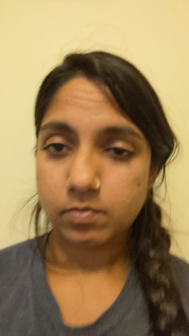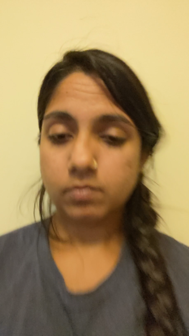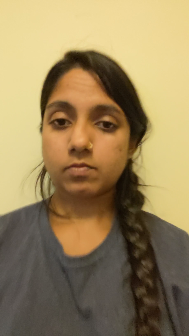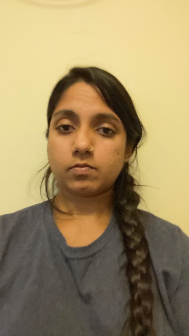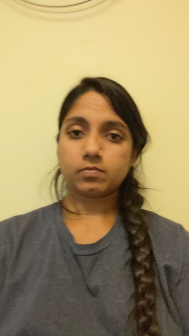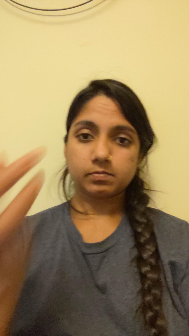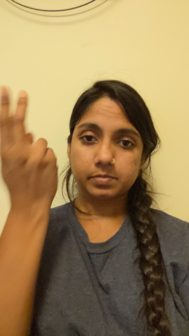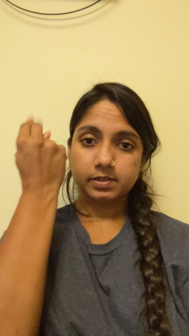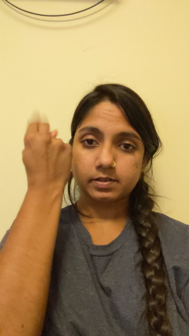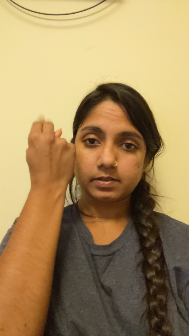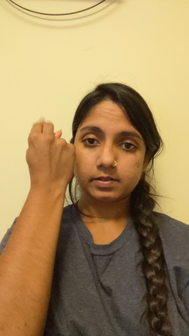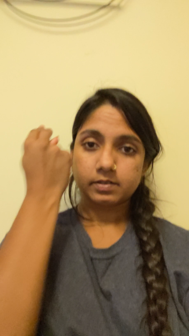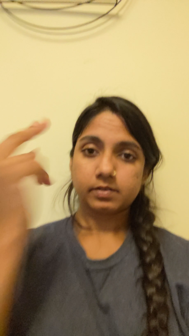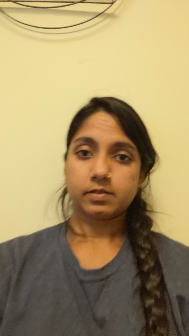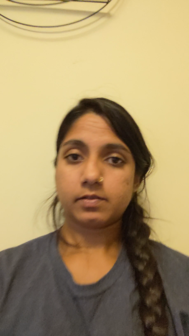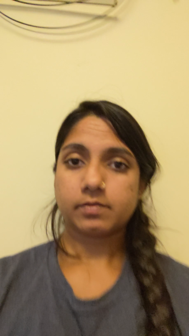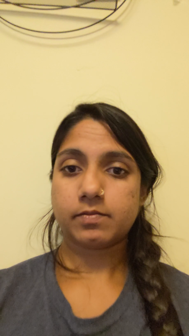bunny